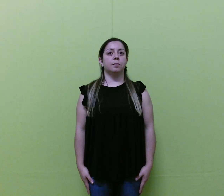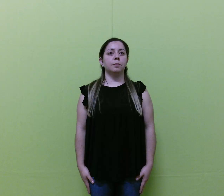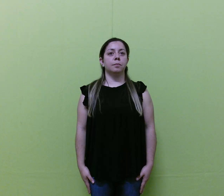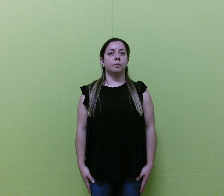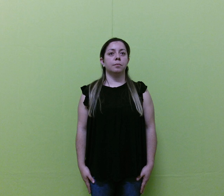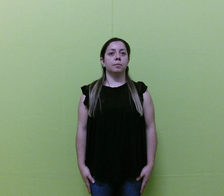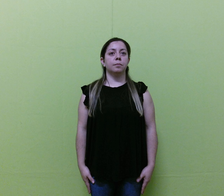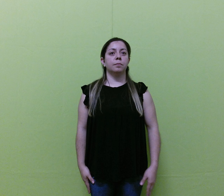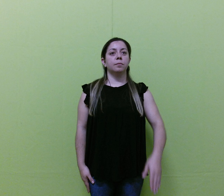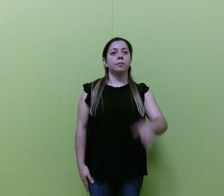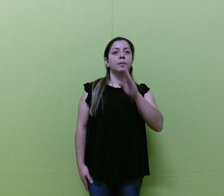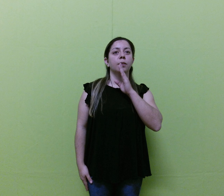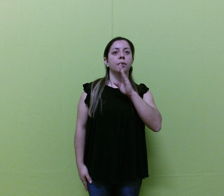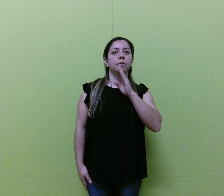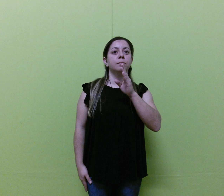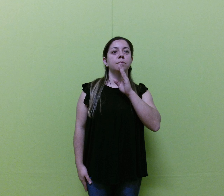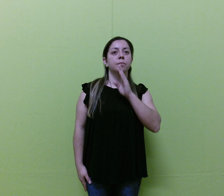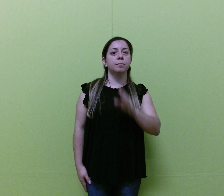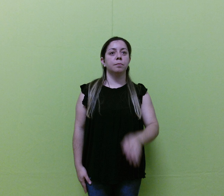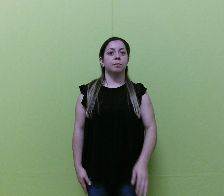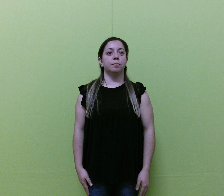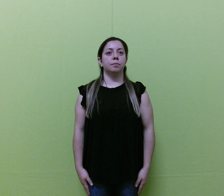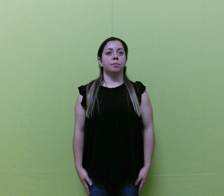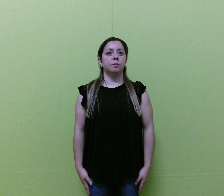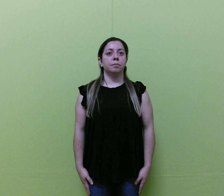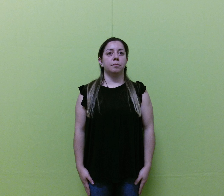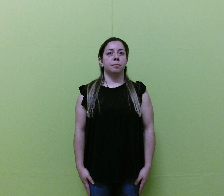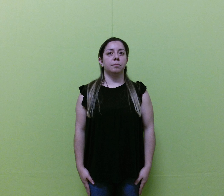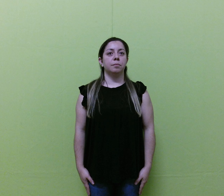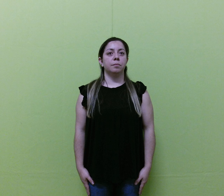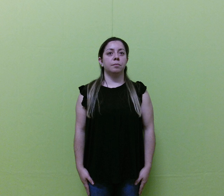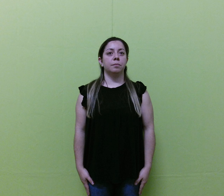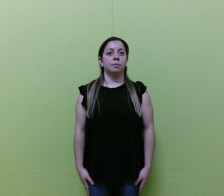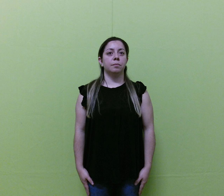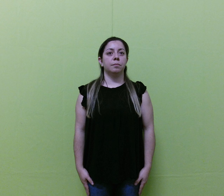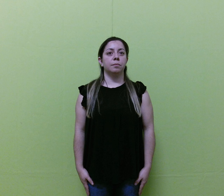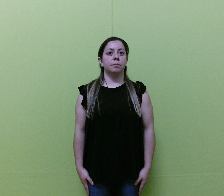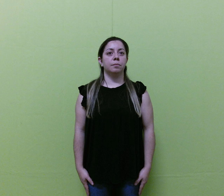conhecer